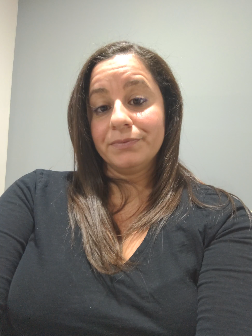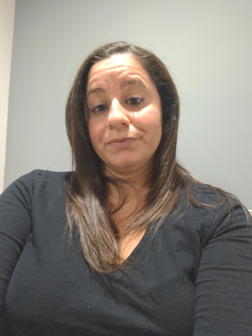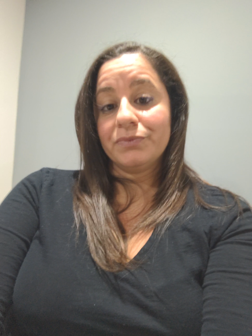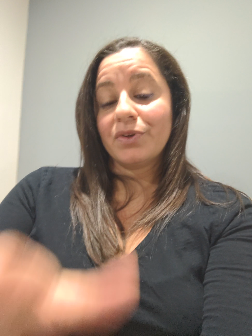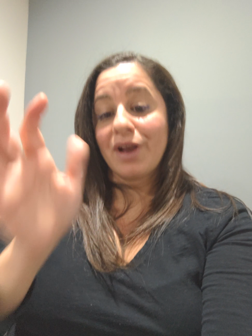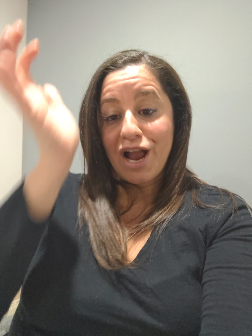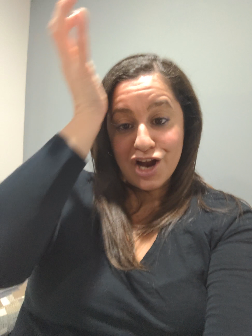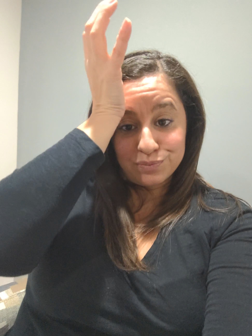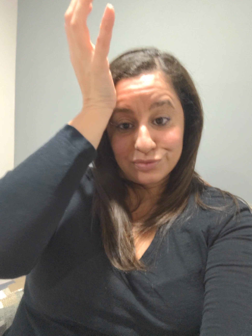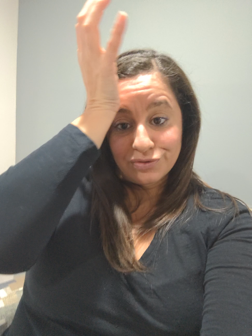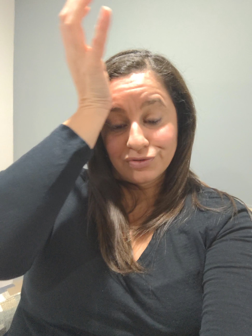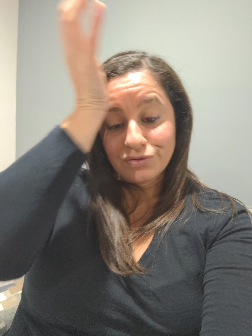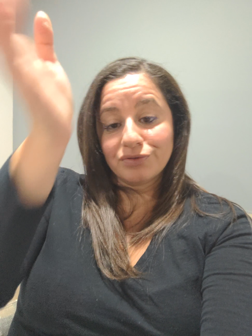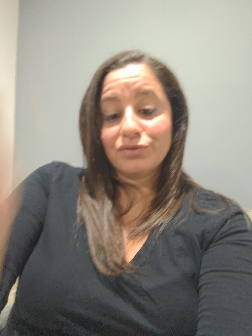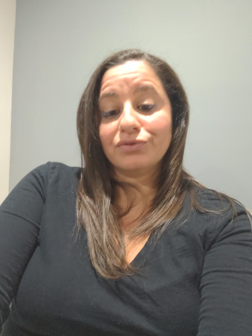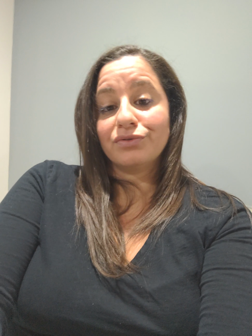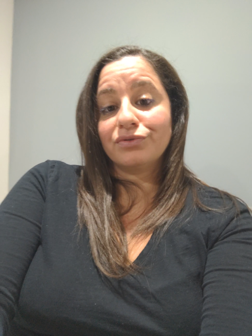garbage